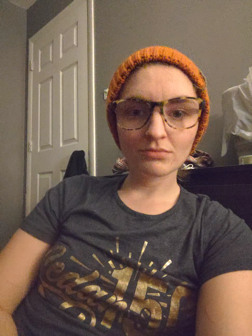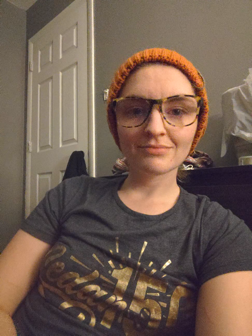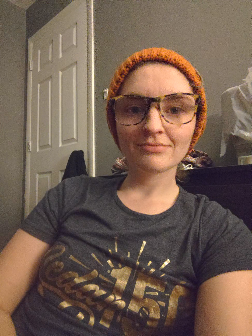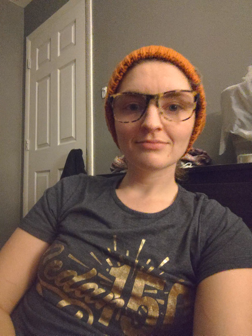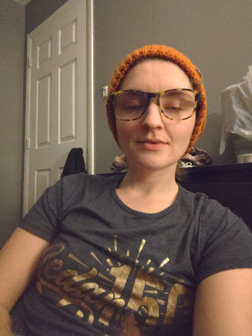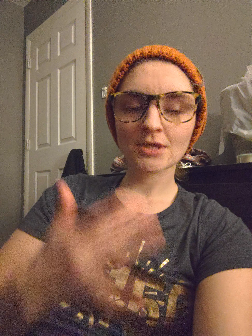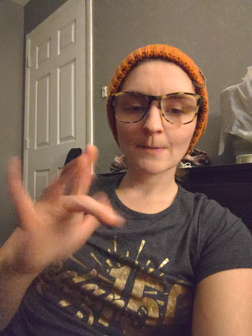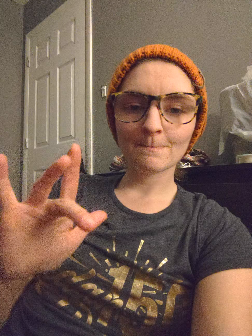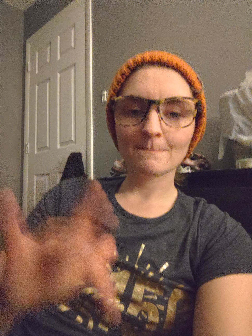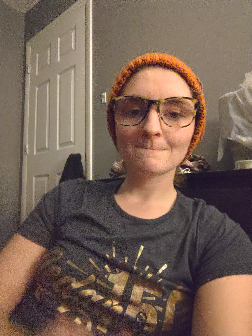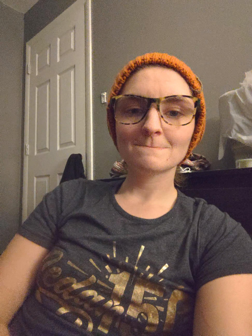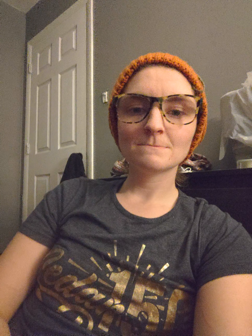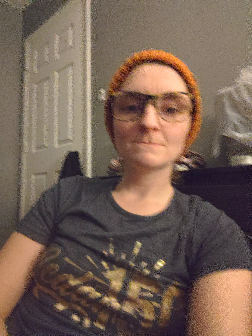empty